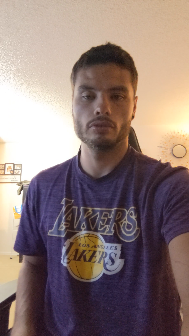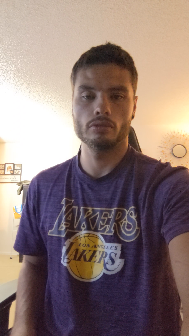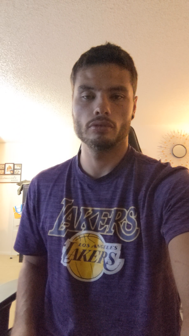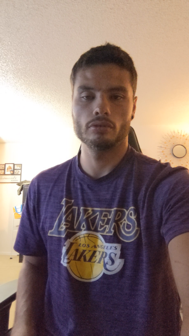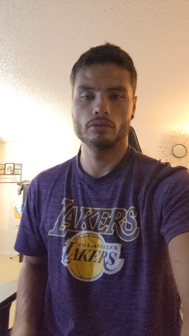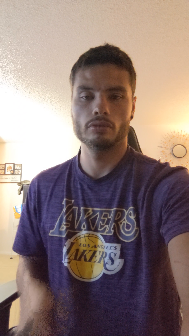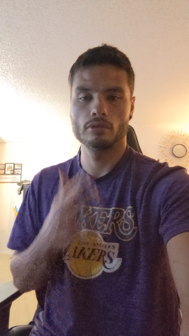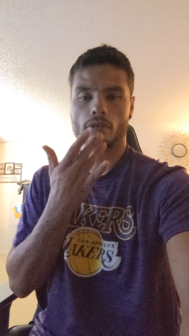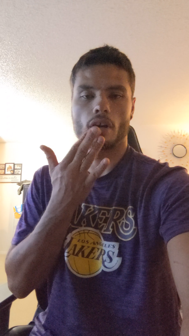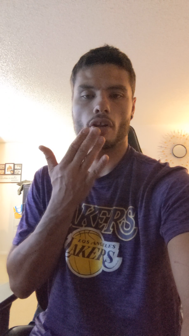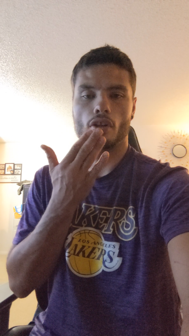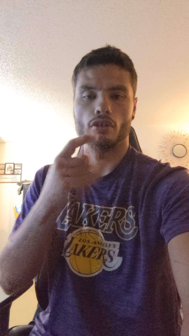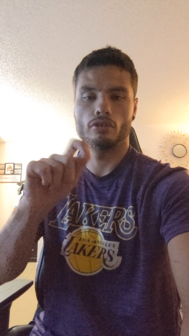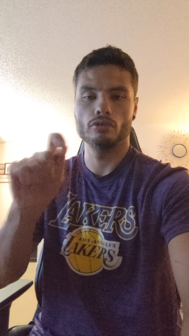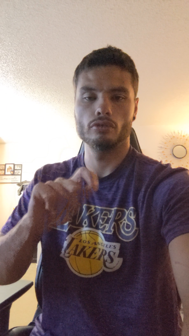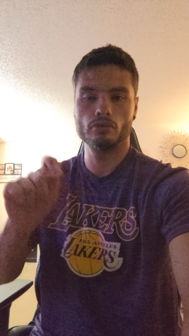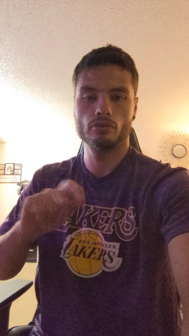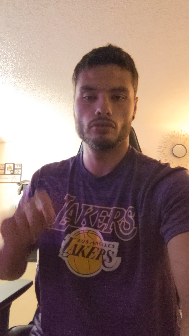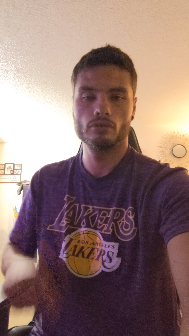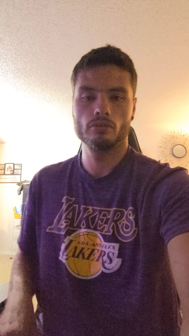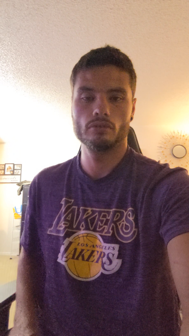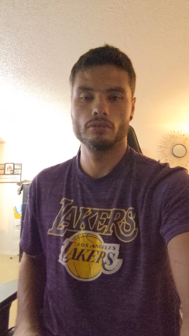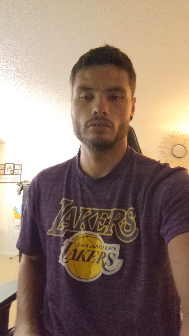crayon